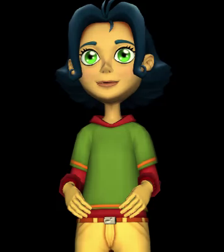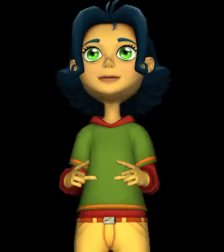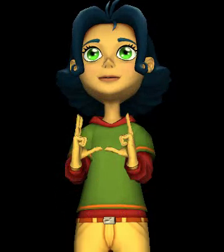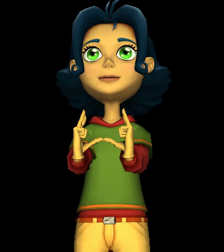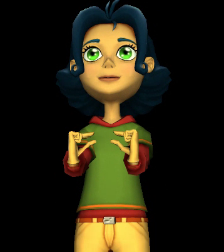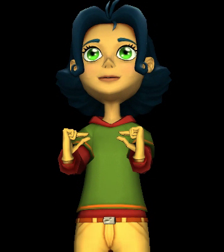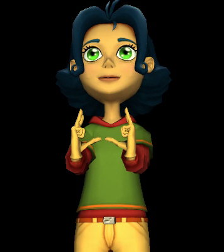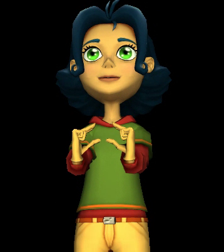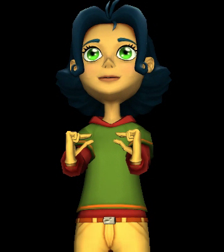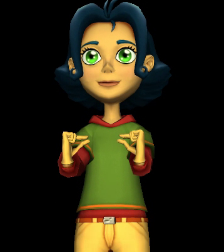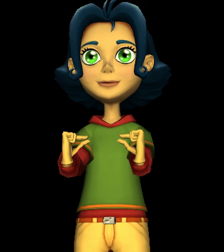يصف